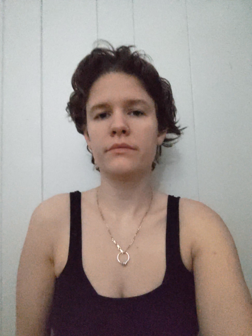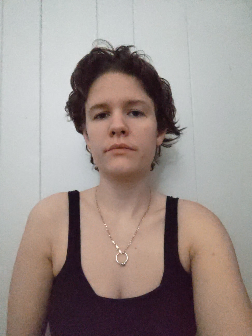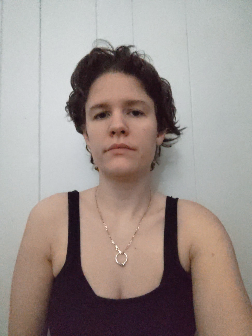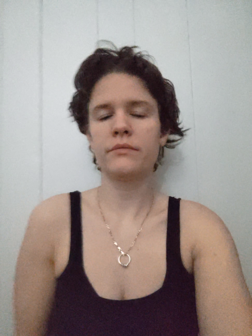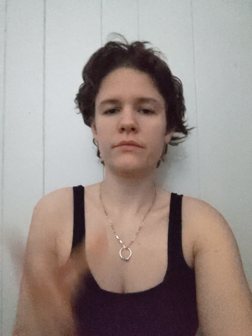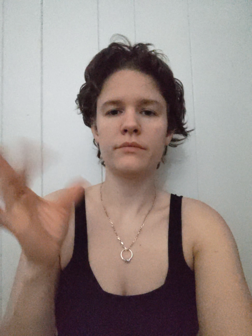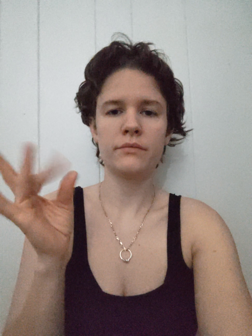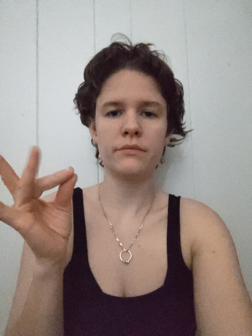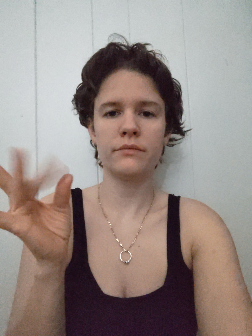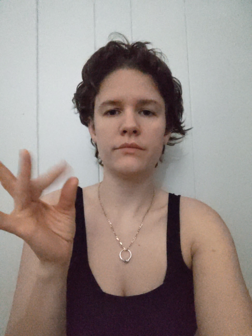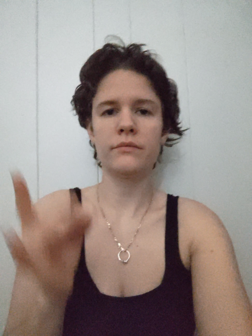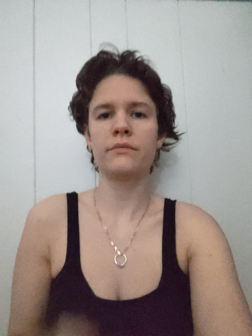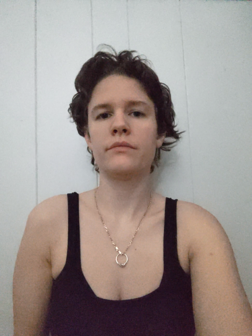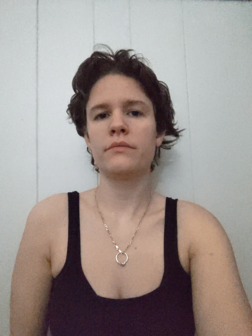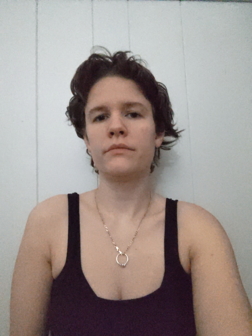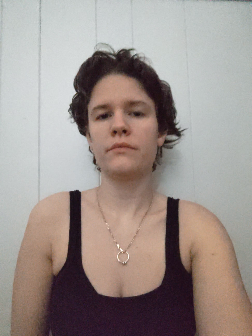sticky